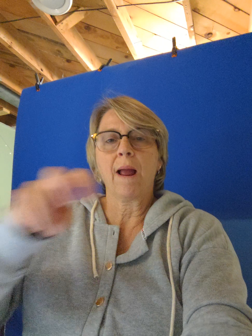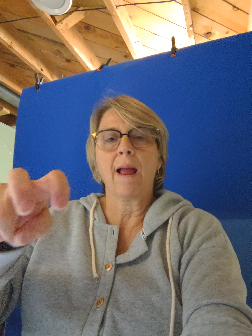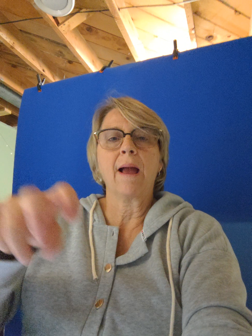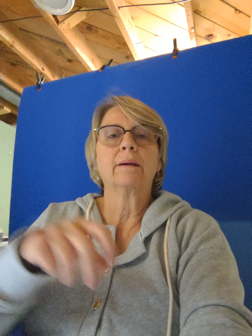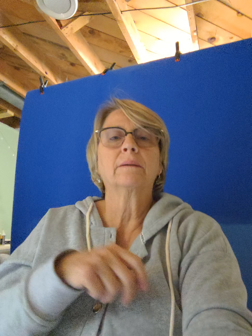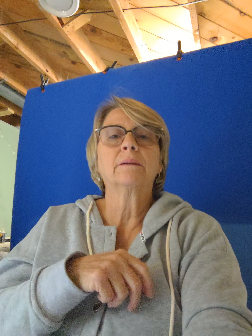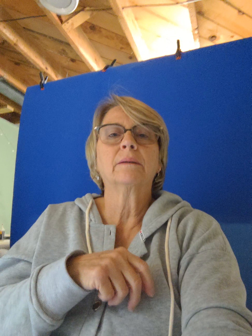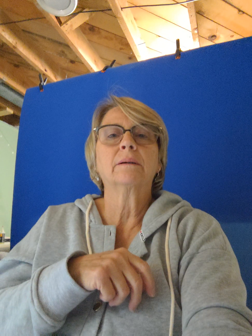ride